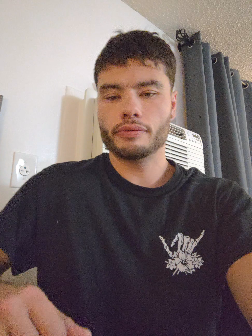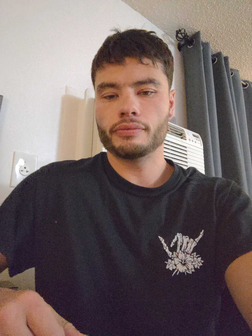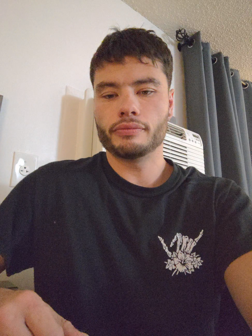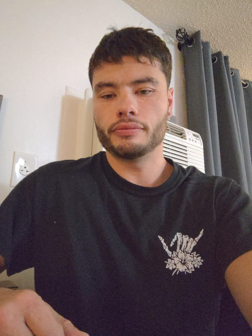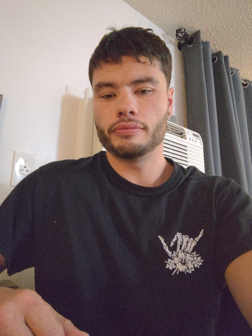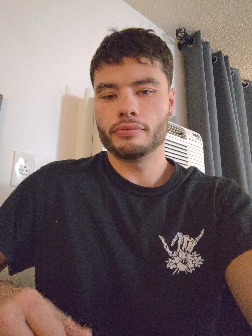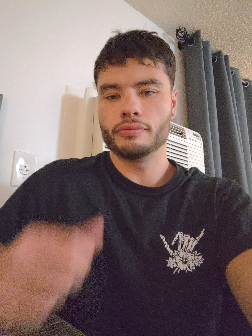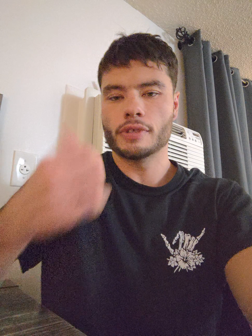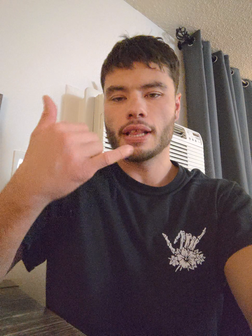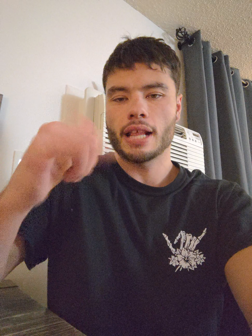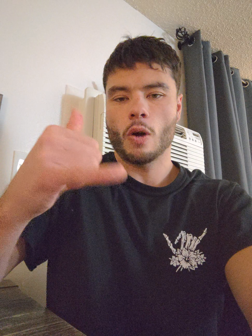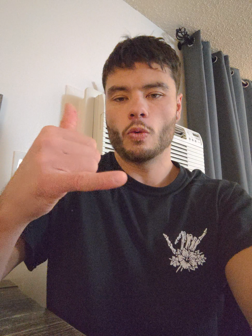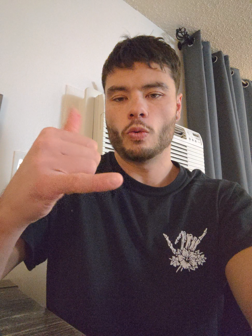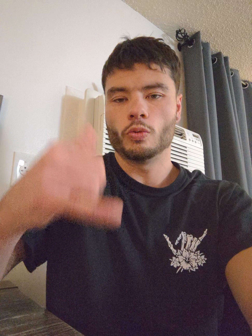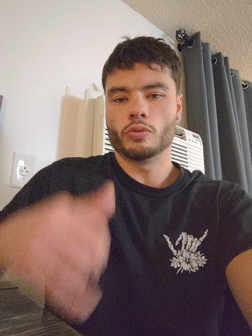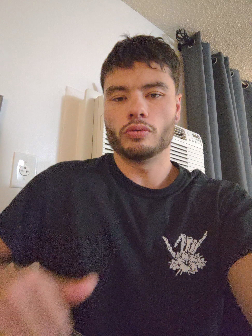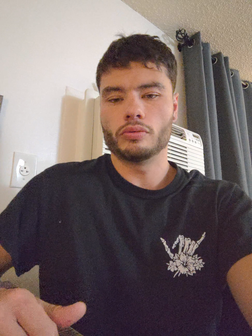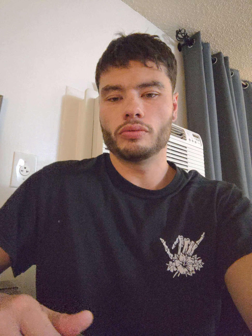yellow